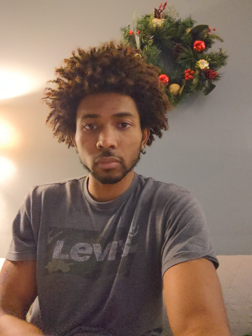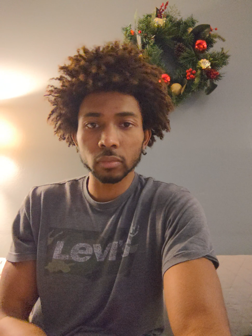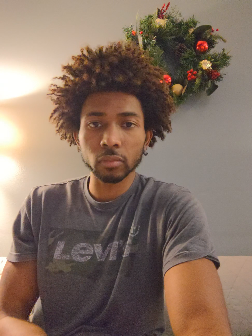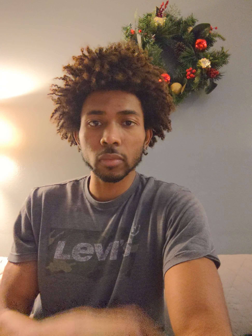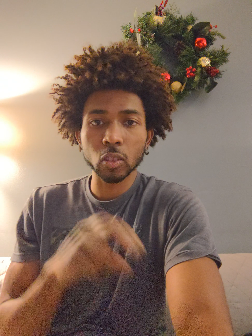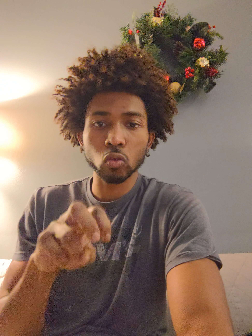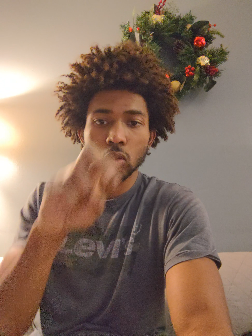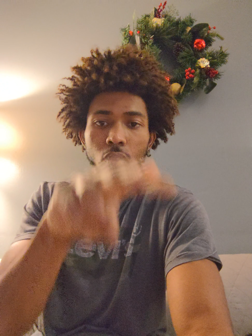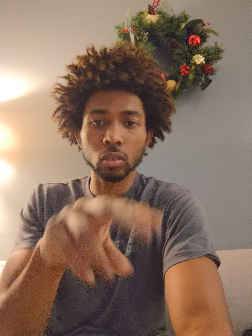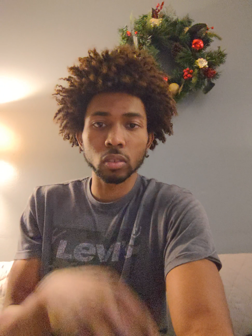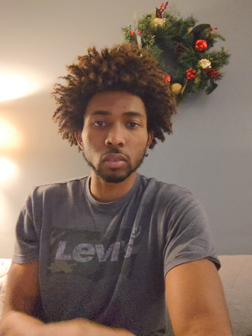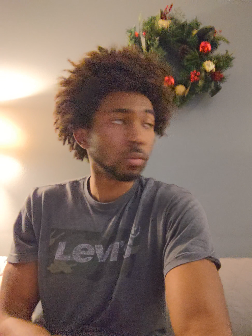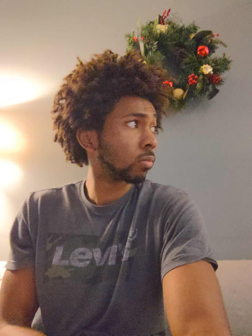jump